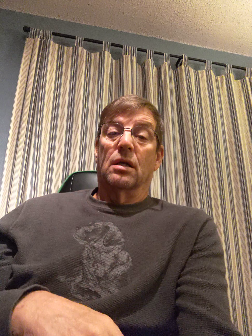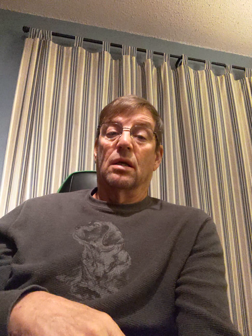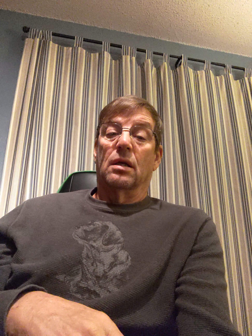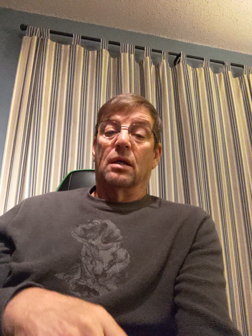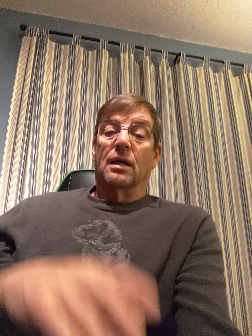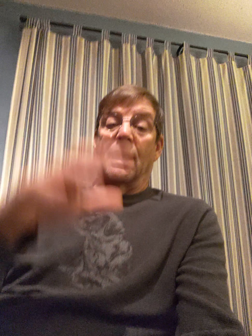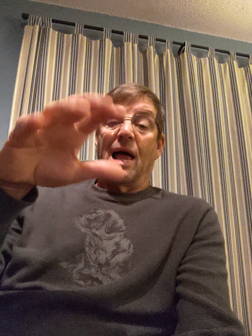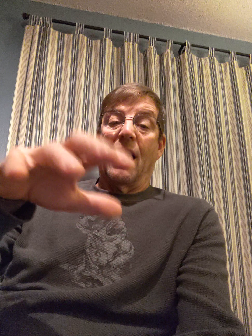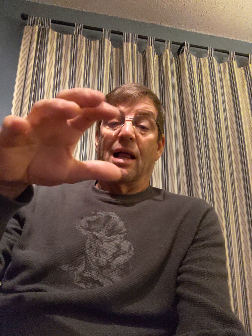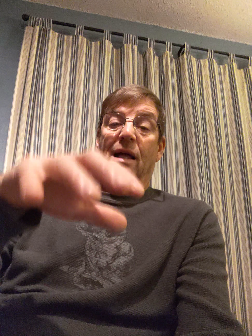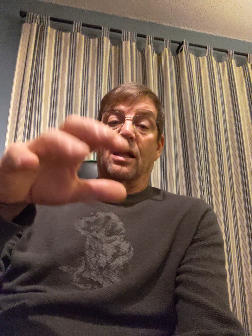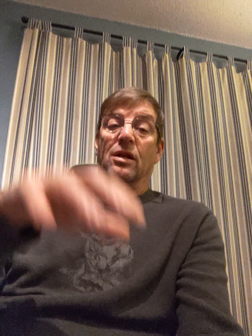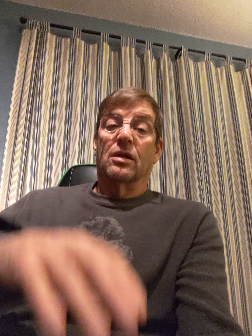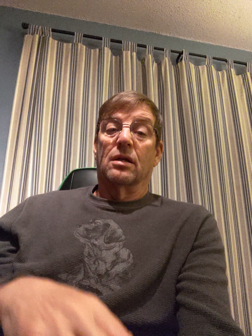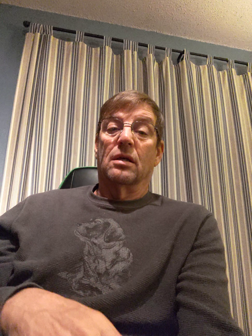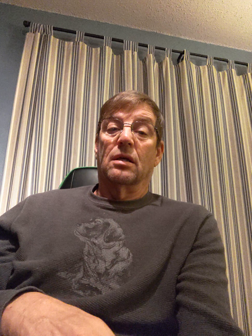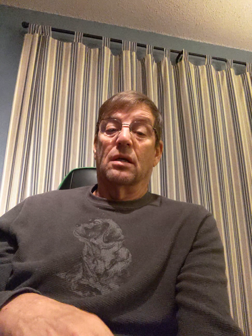alligator